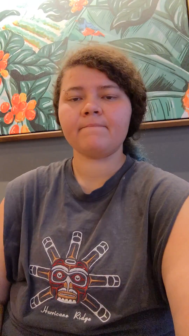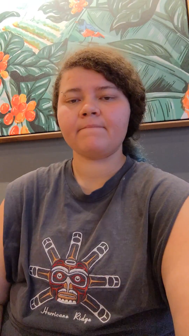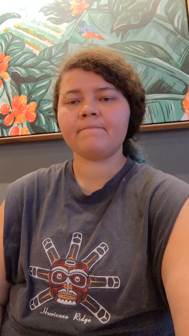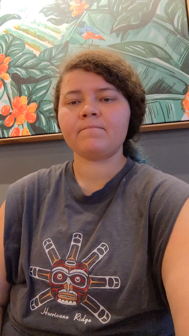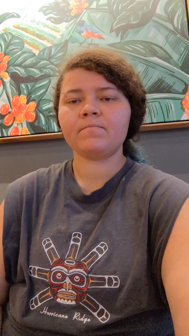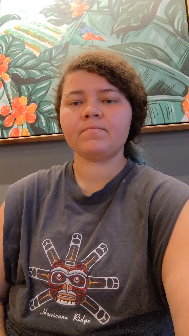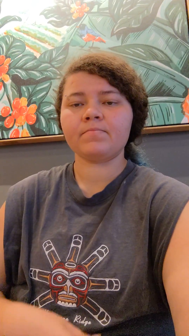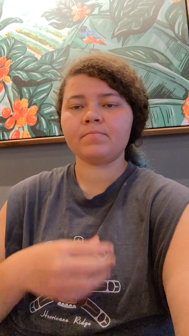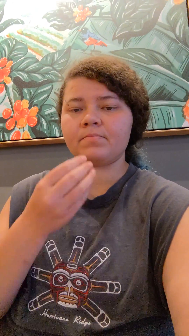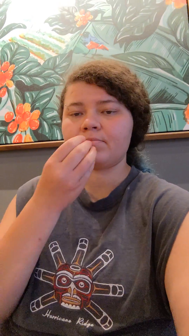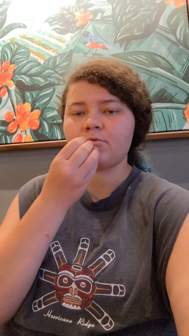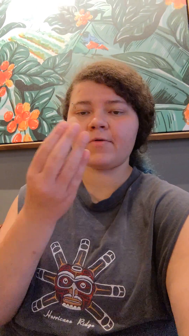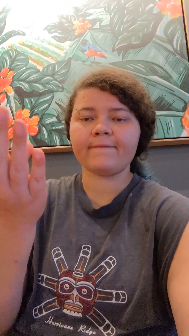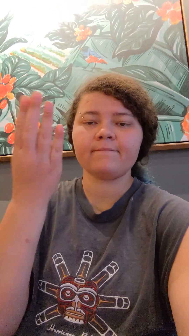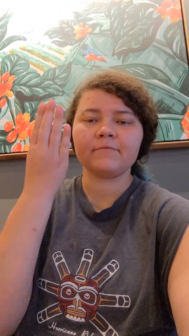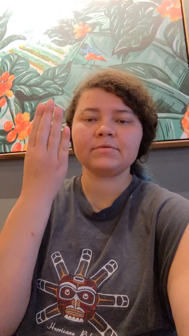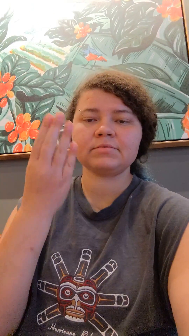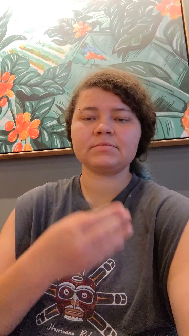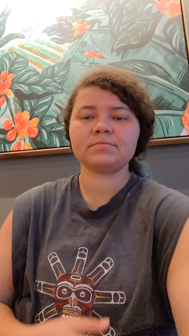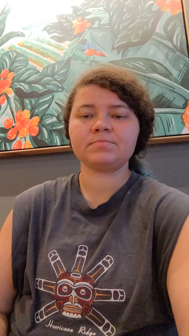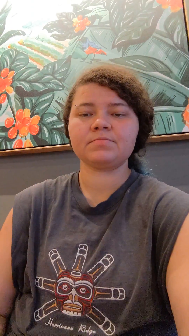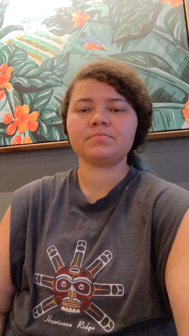breakfast